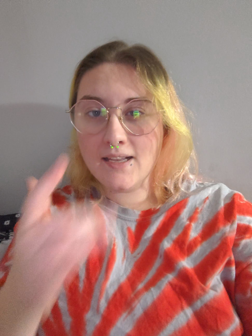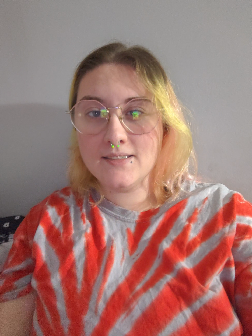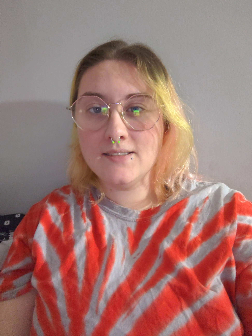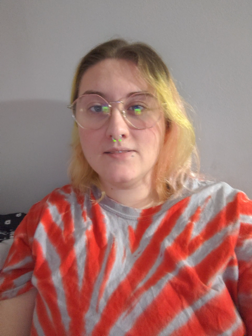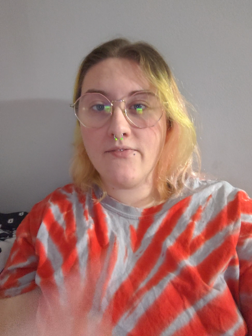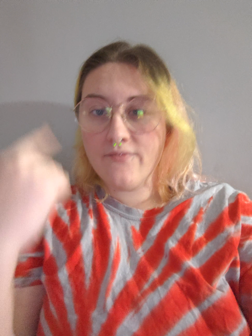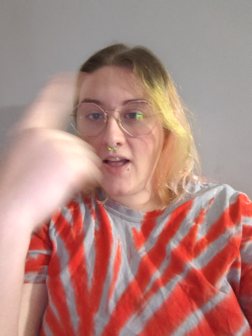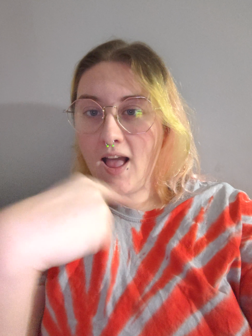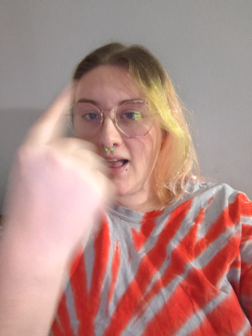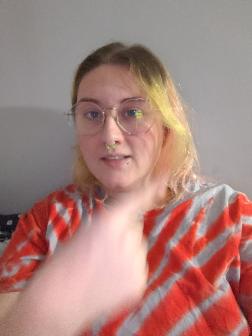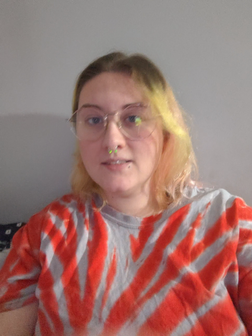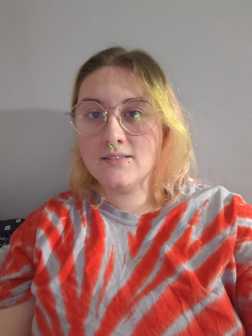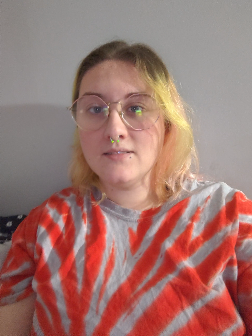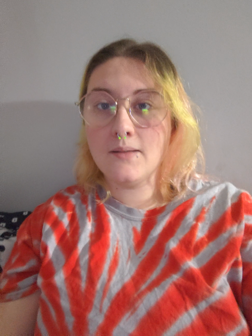face